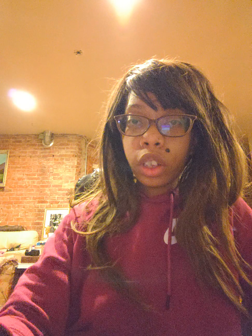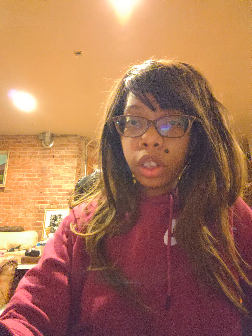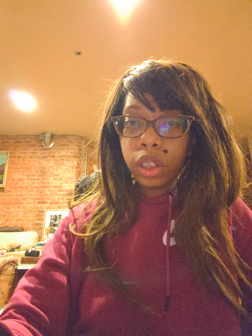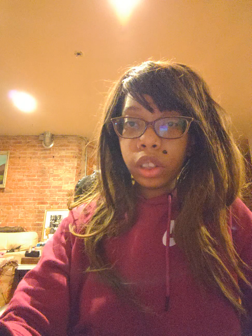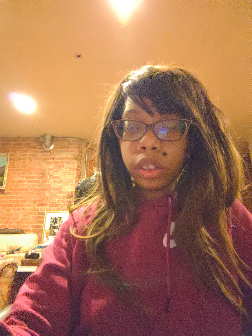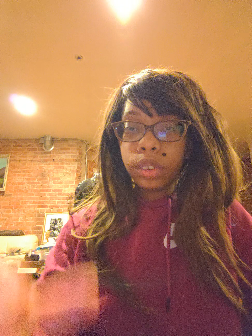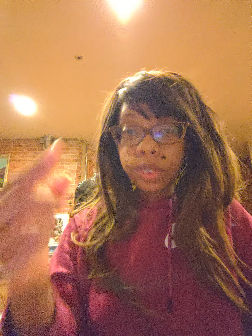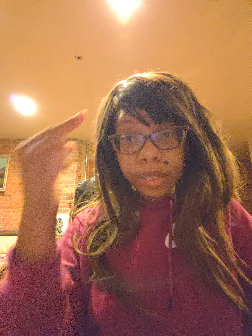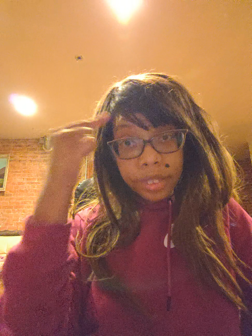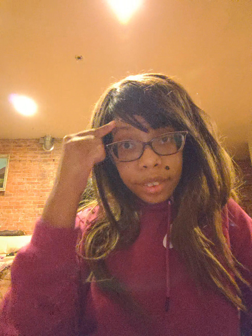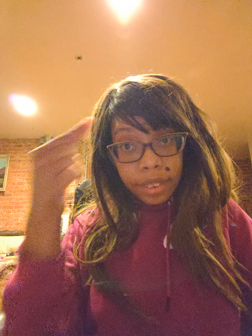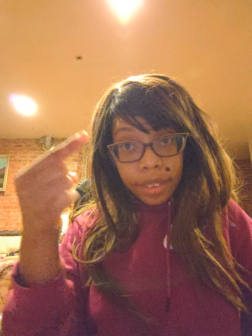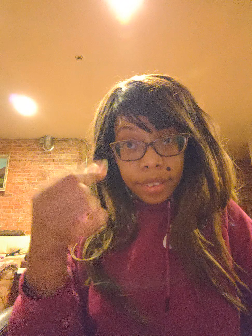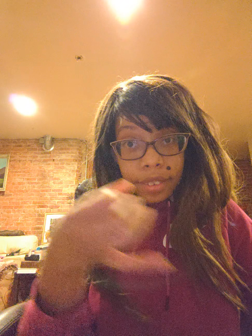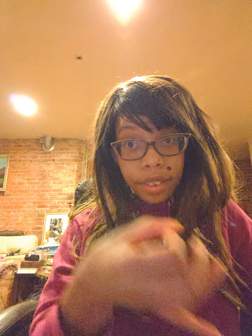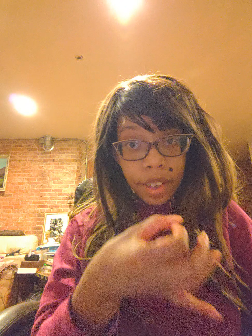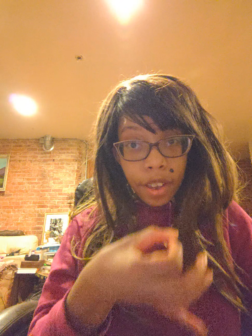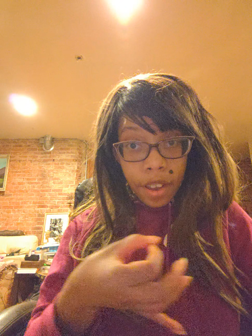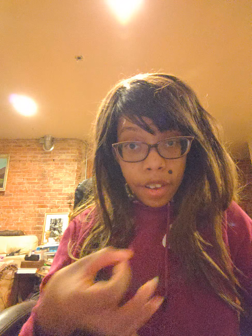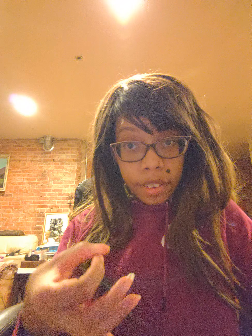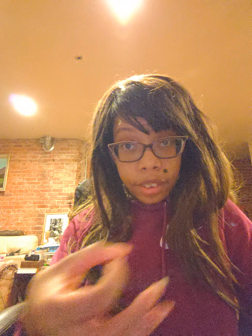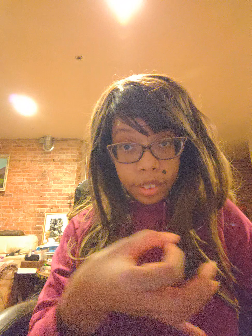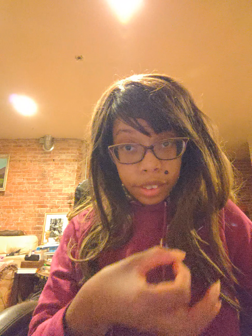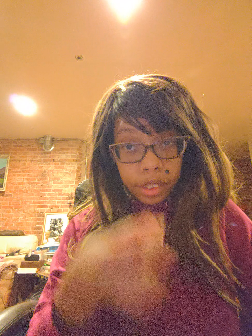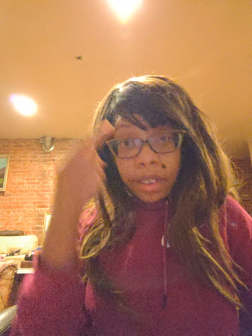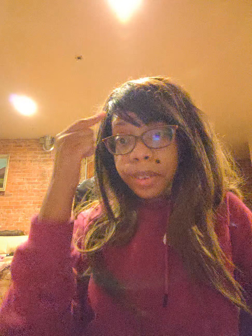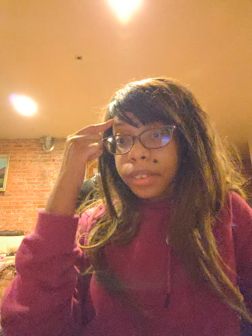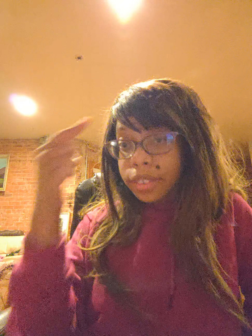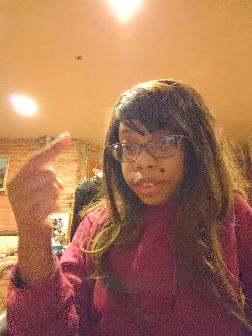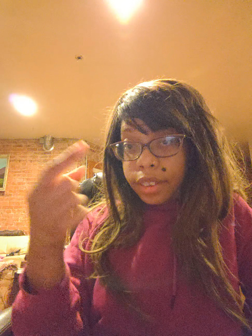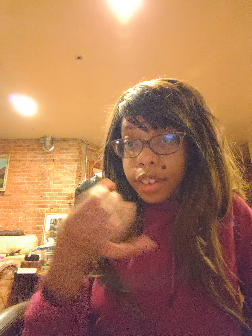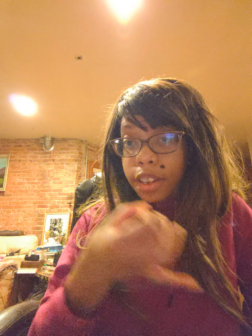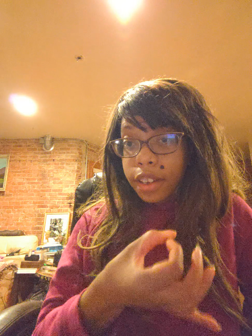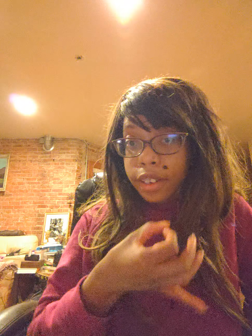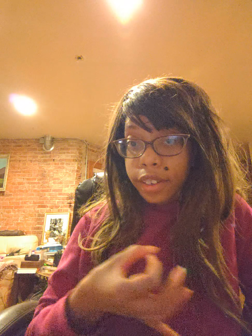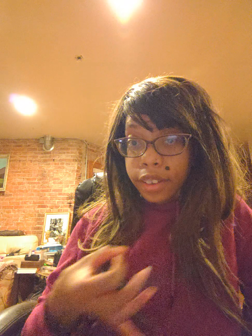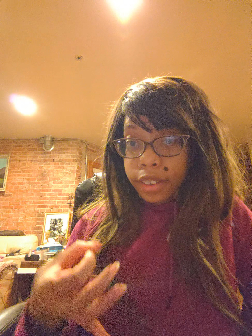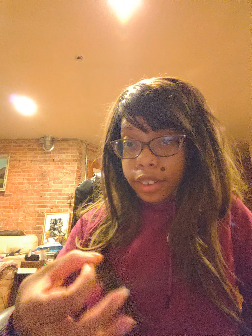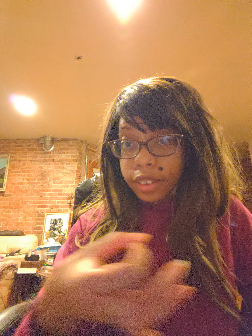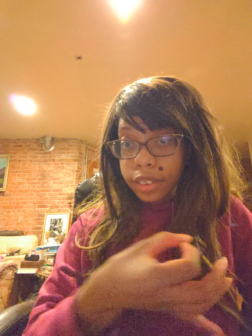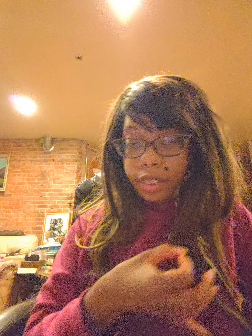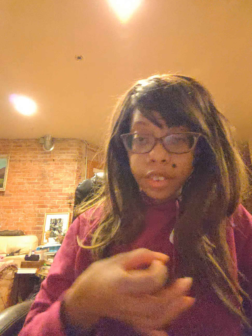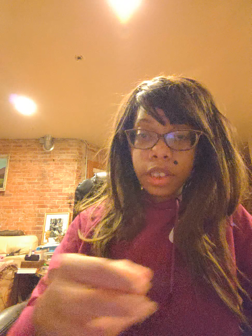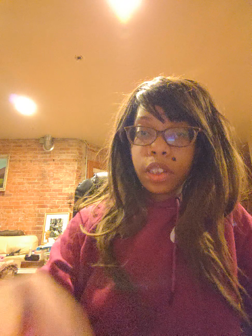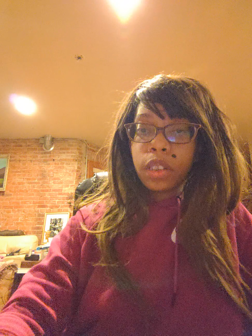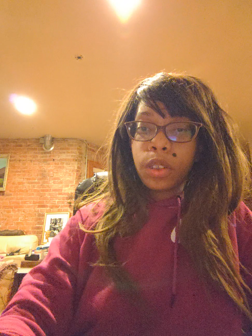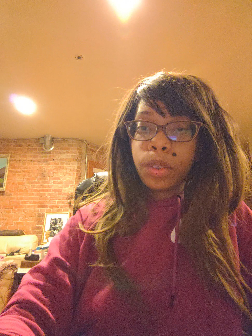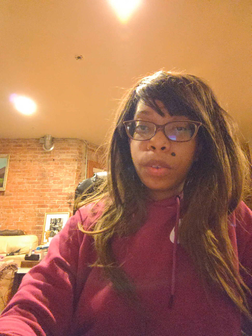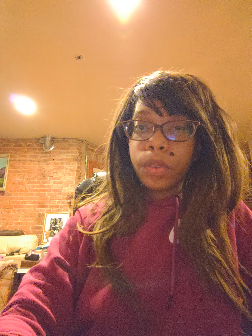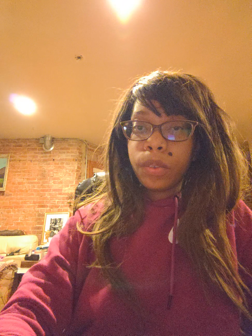penny